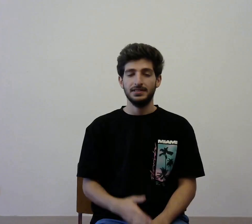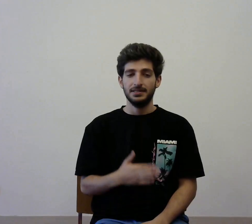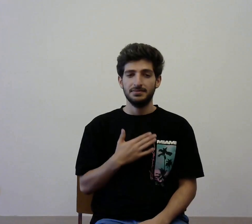mən